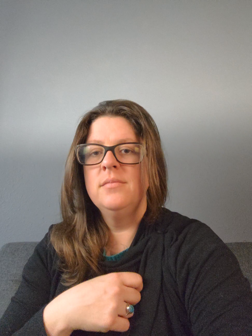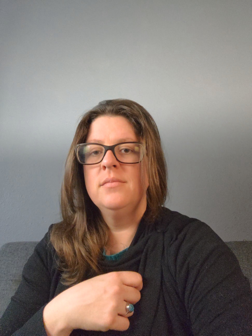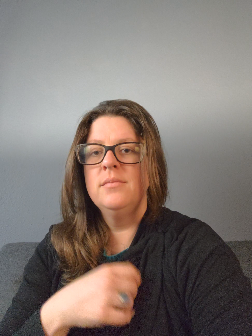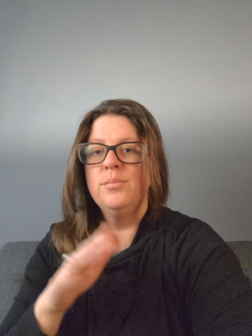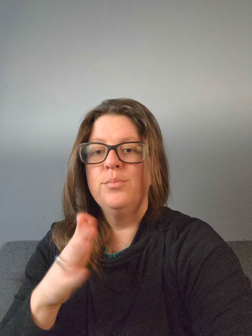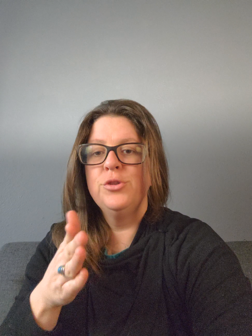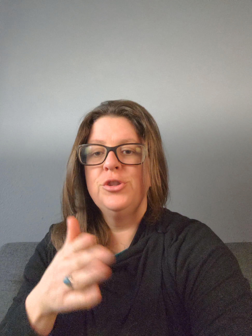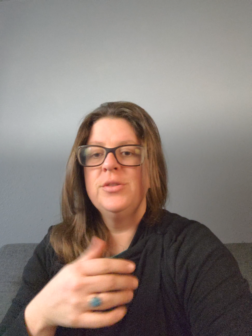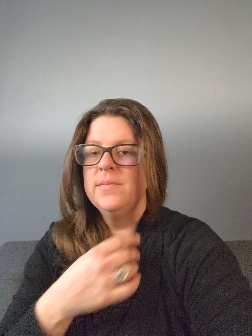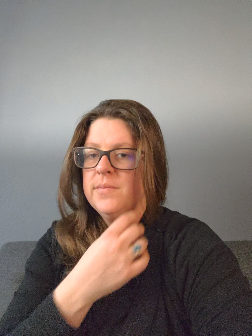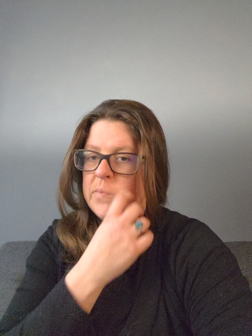book